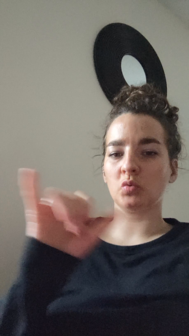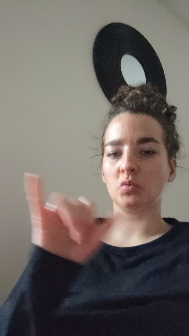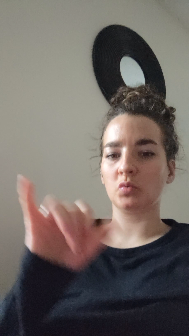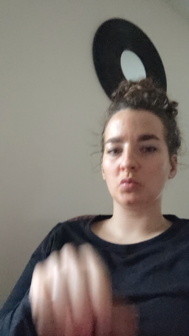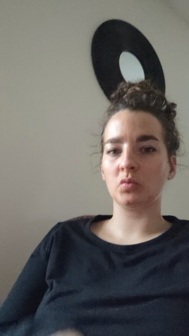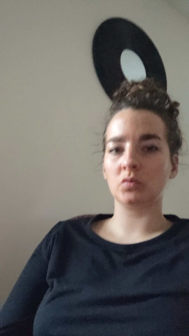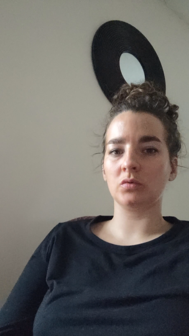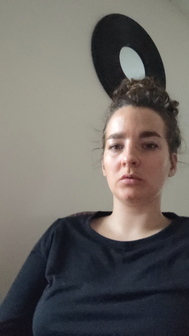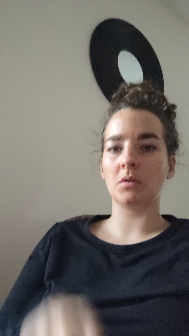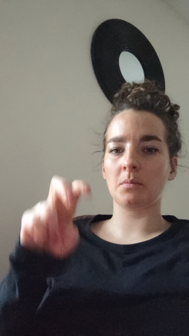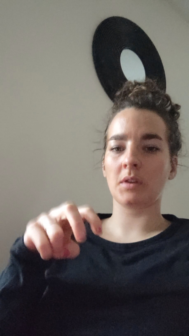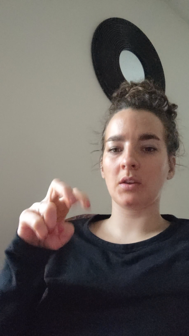potato